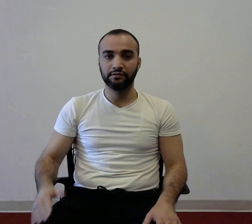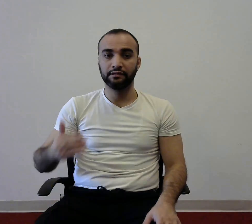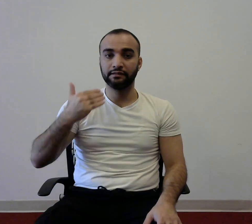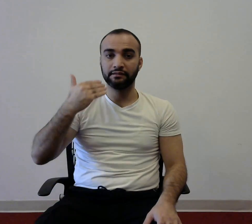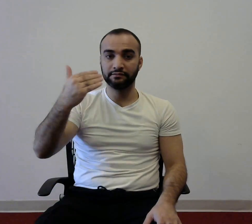siz